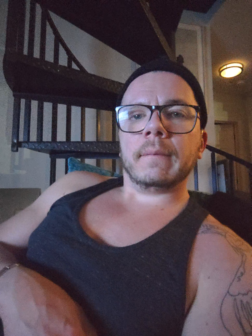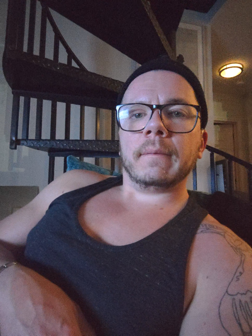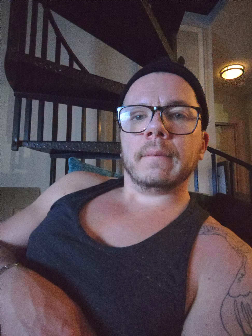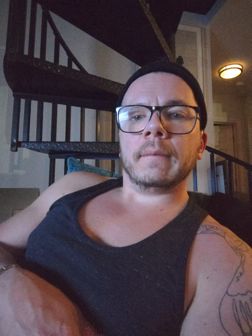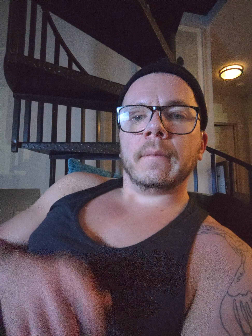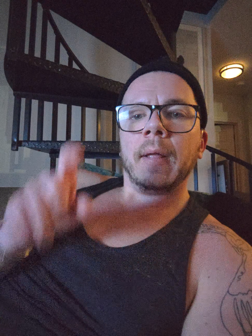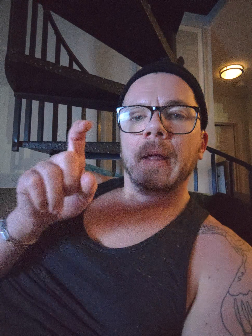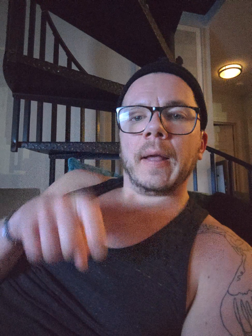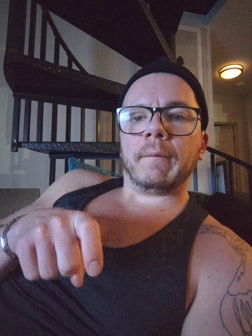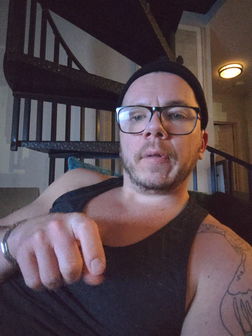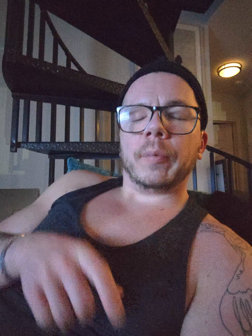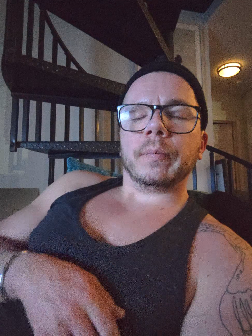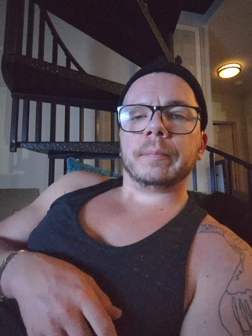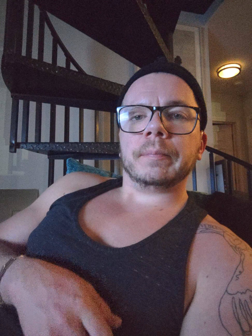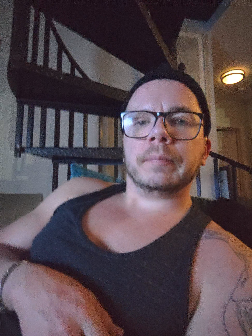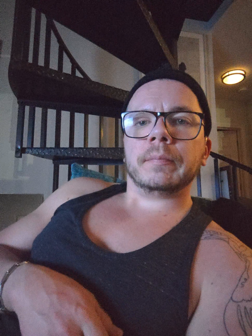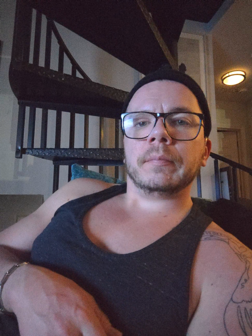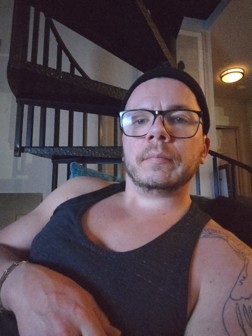have to